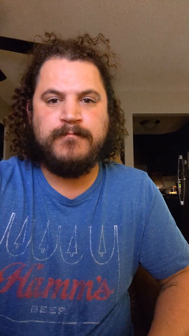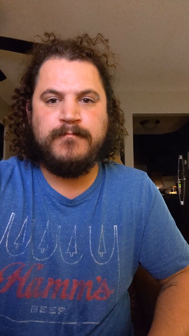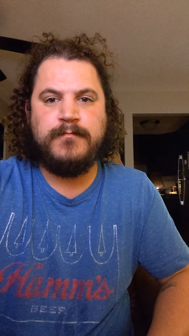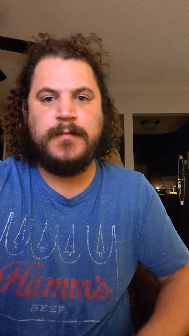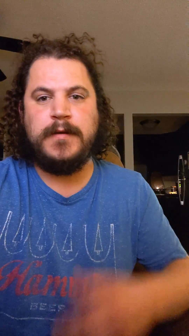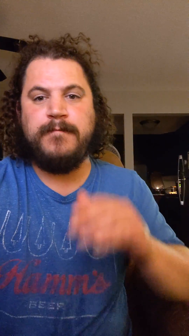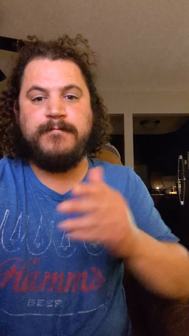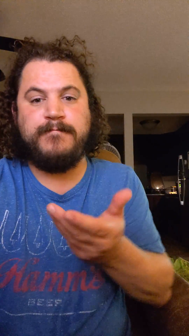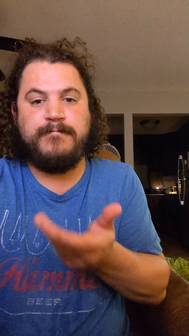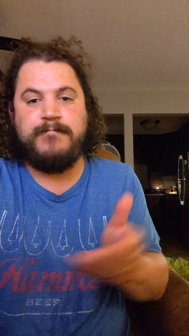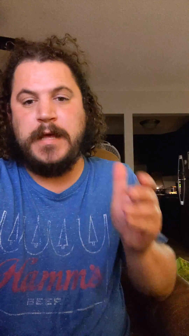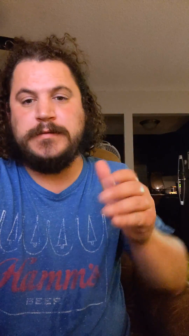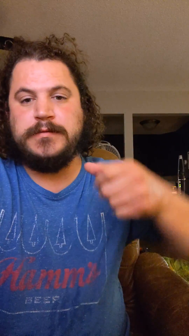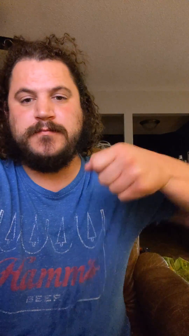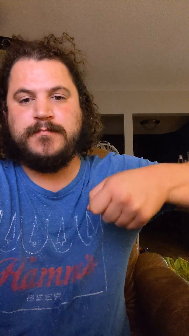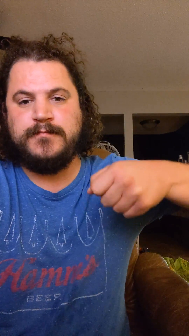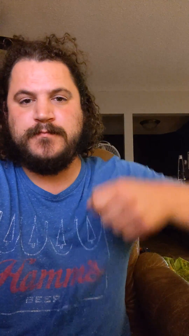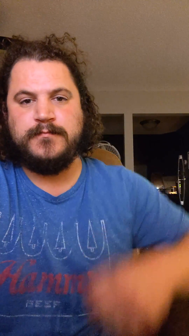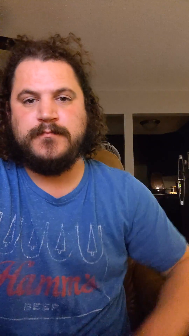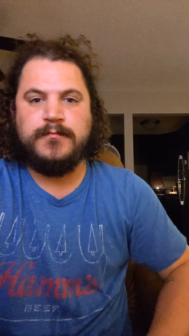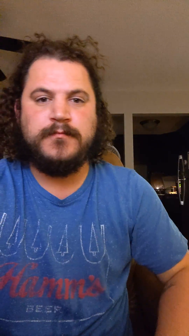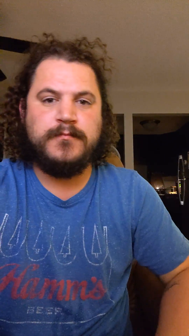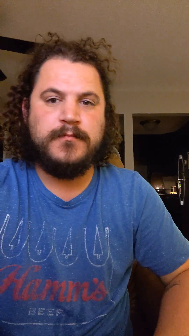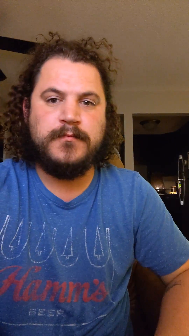basket